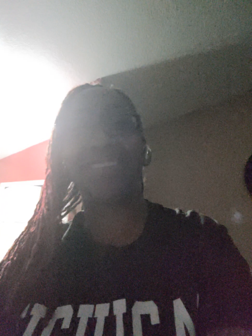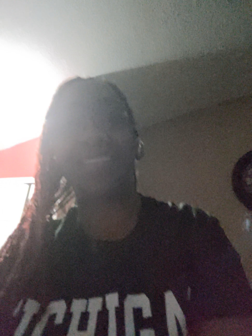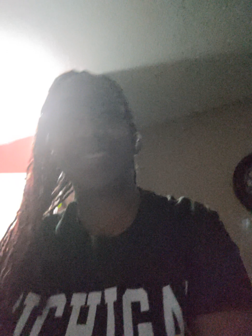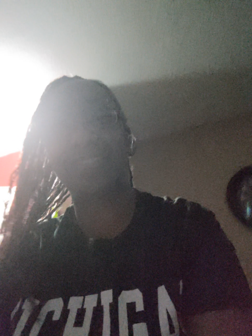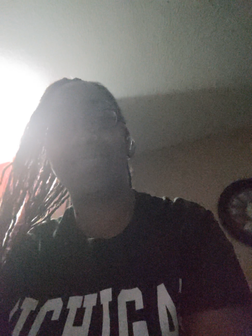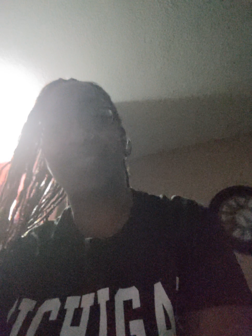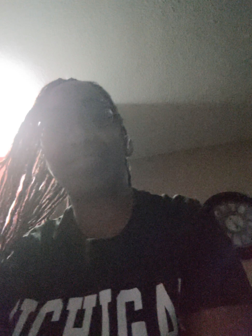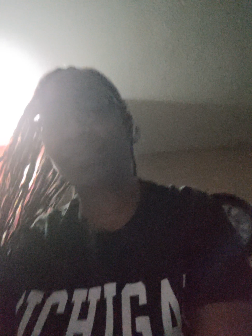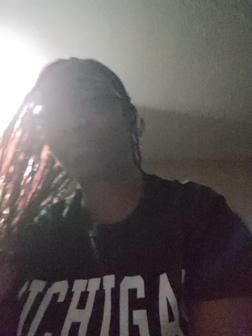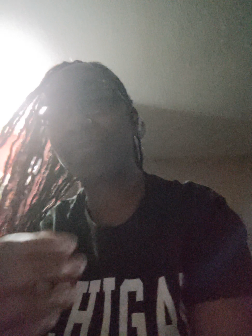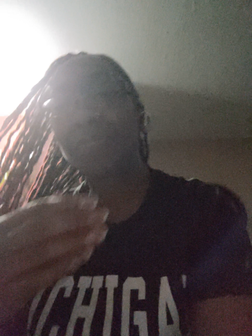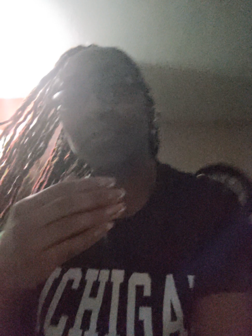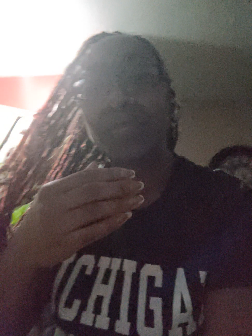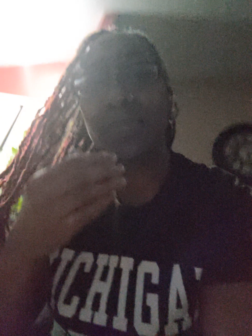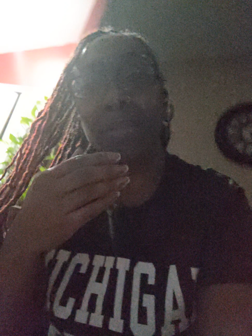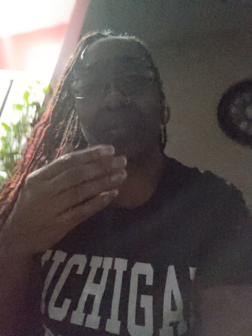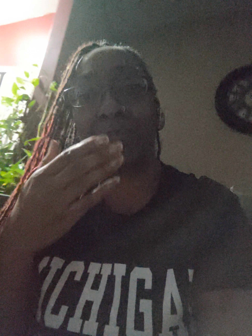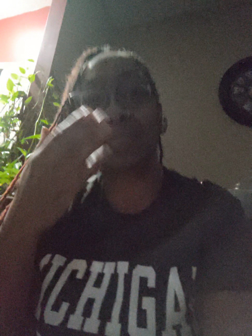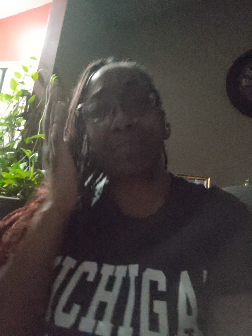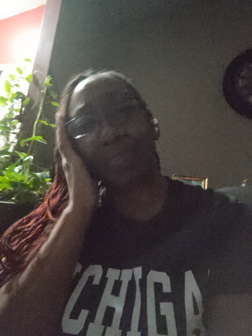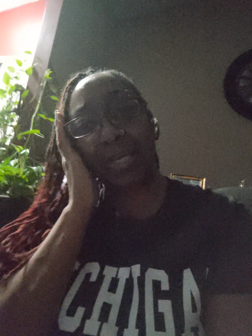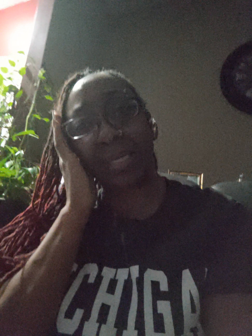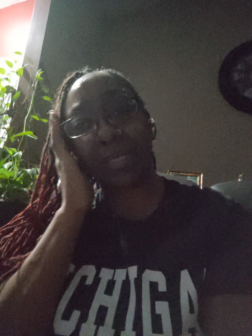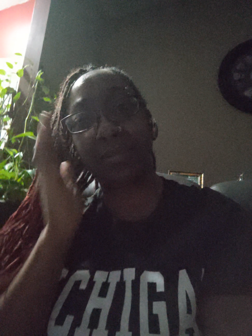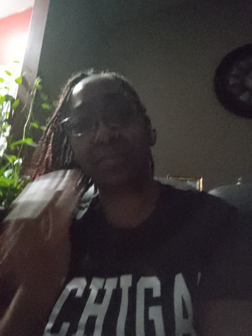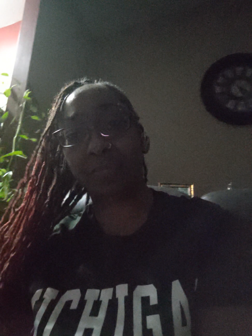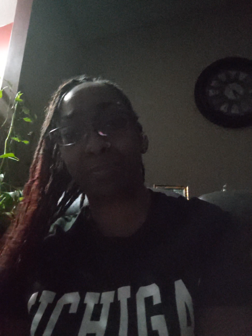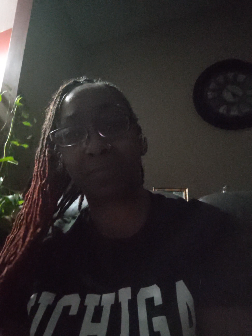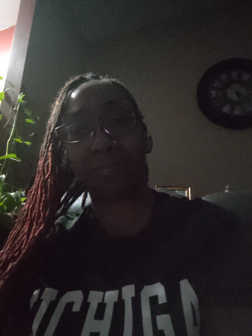bed